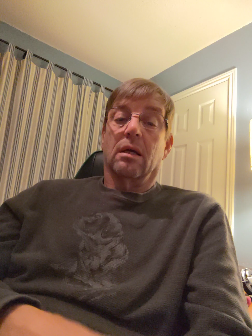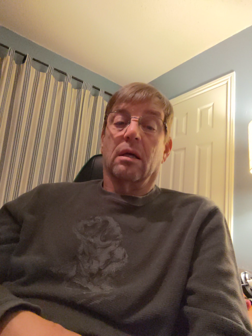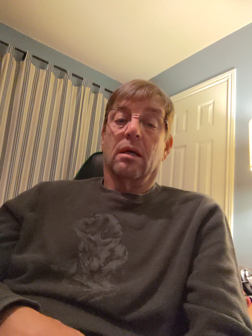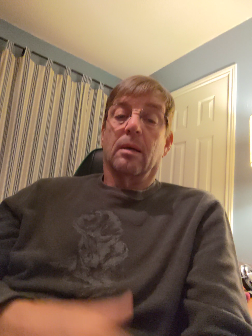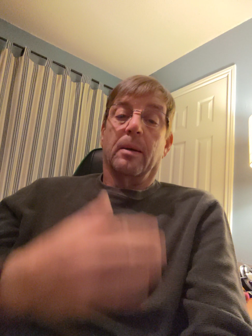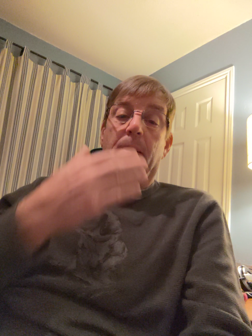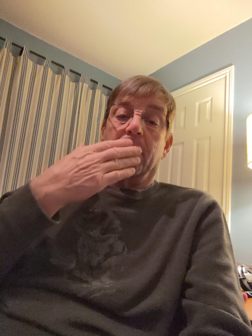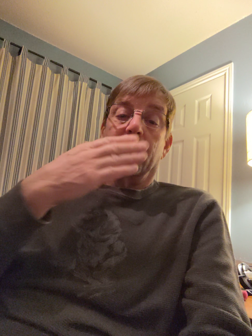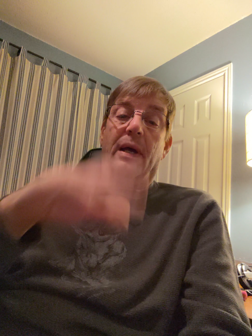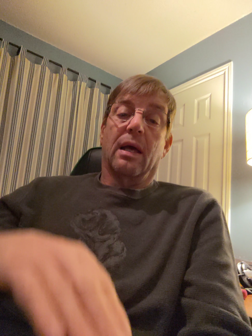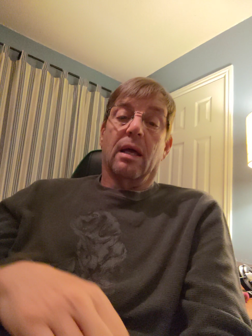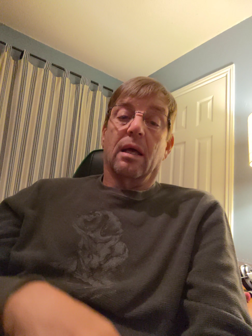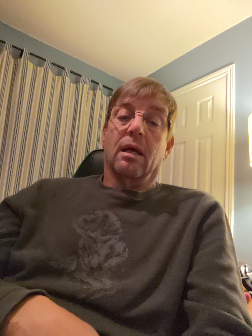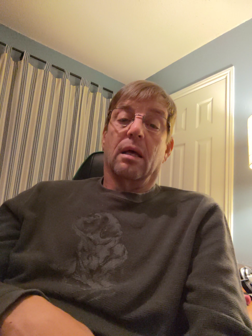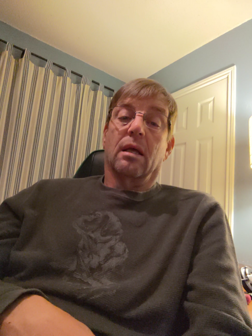bad